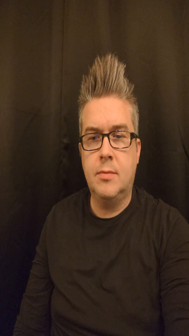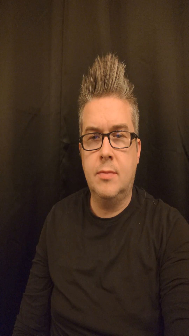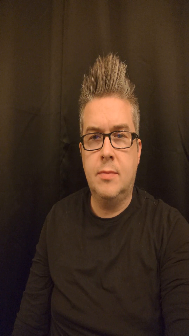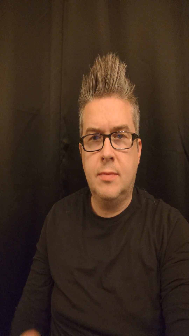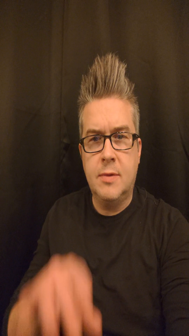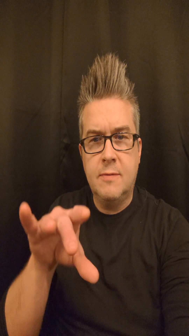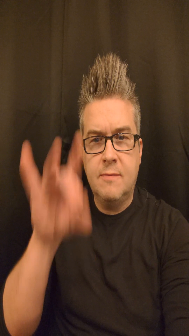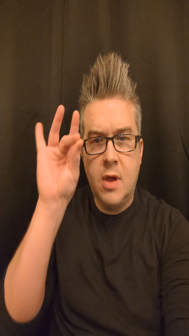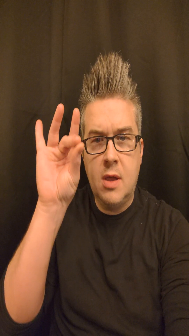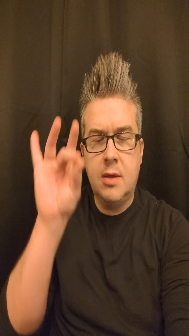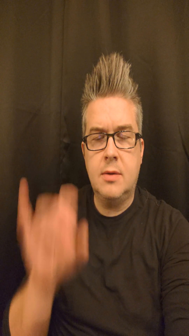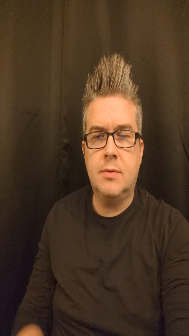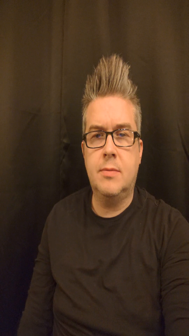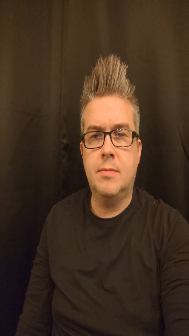find